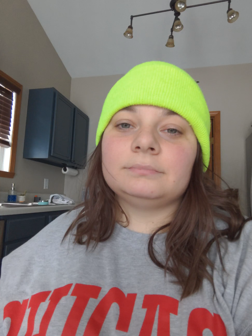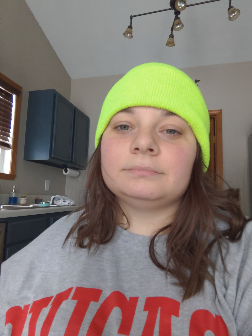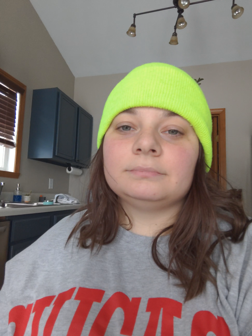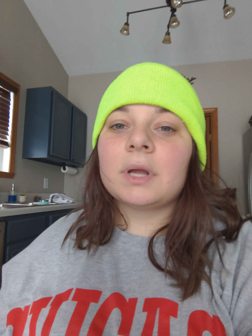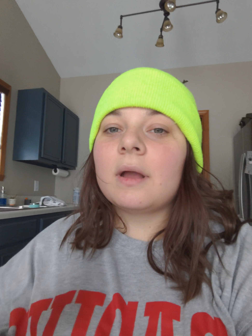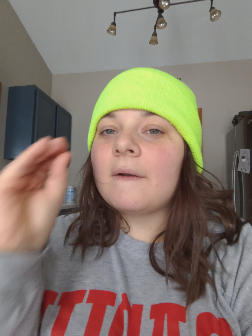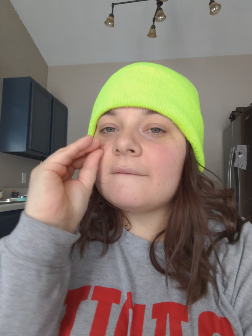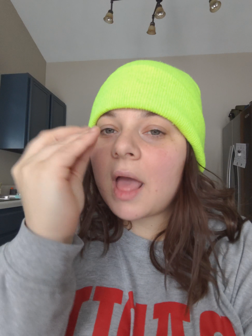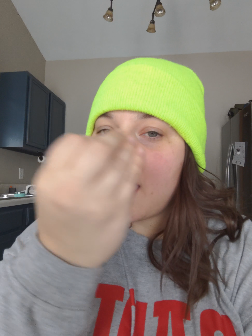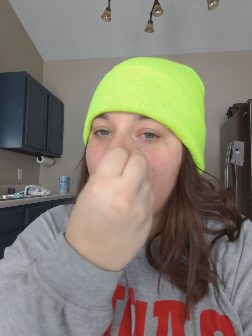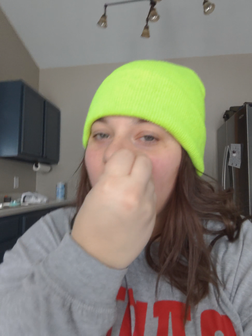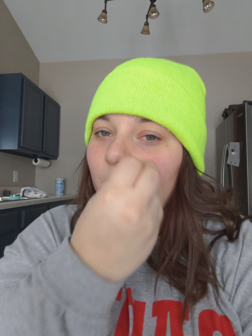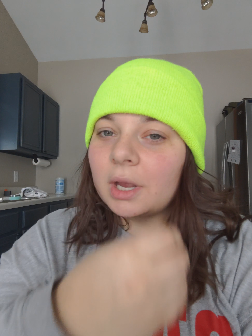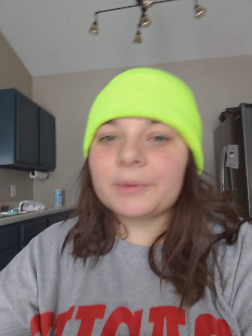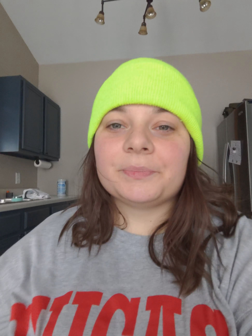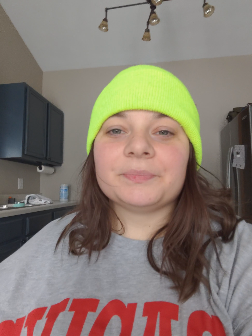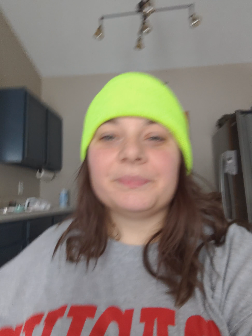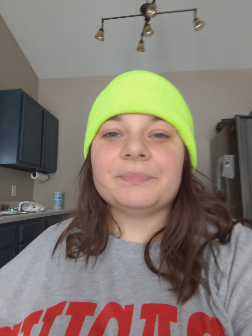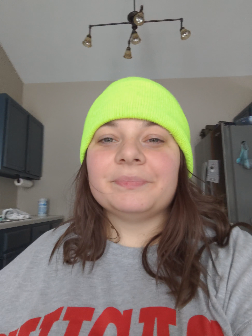flower